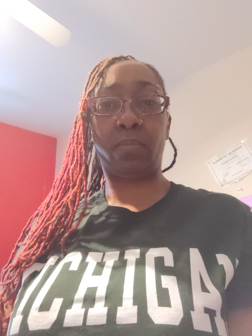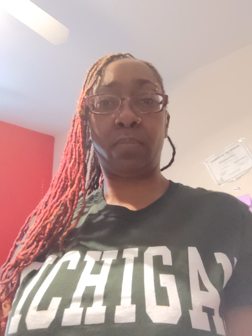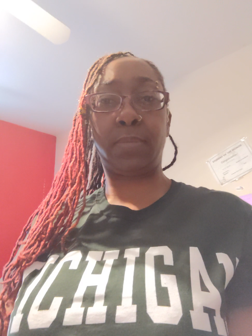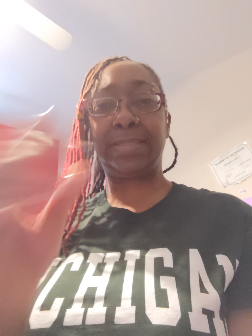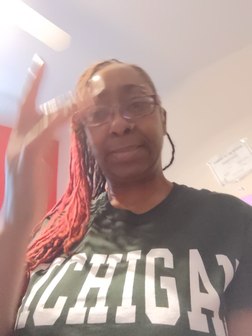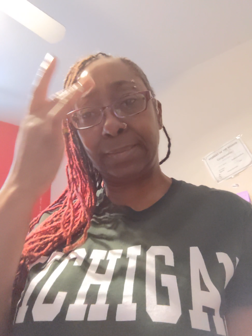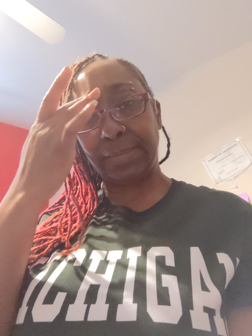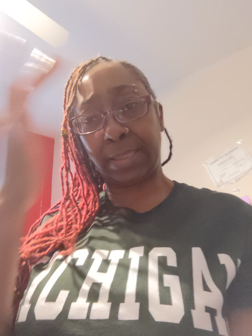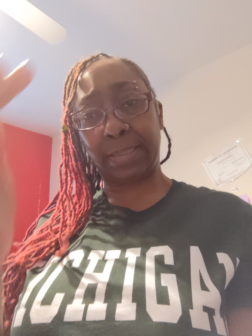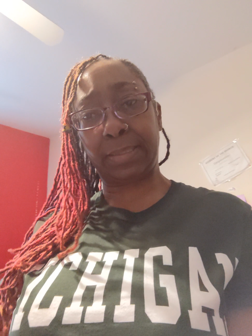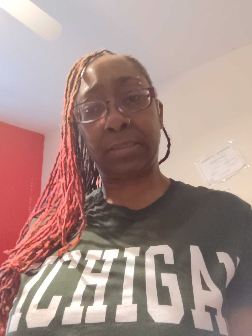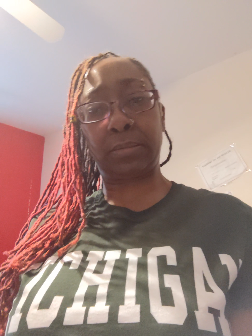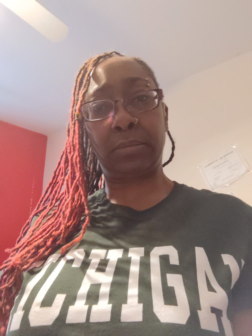sick